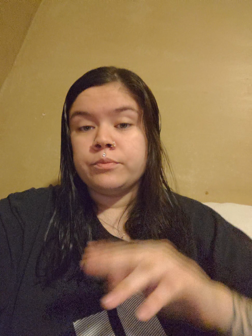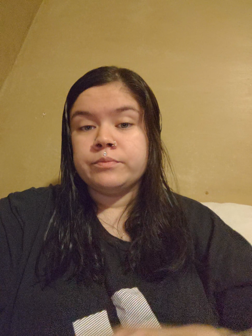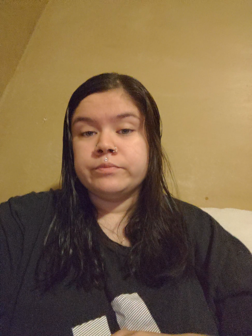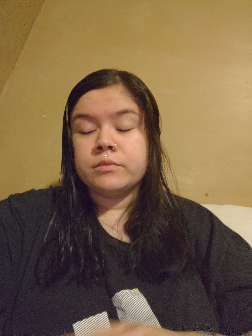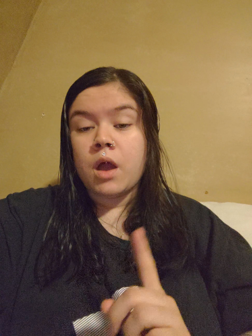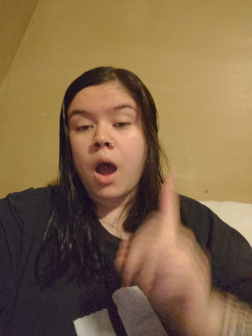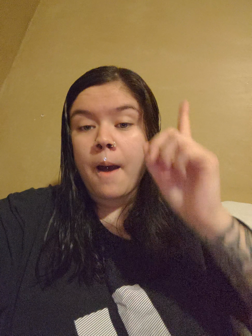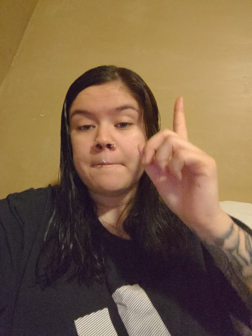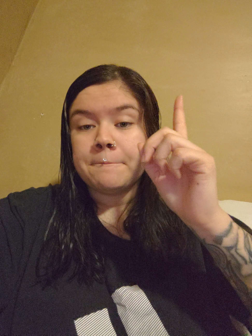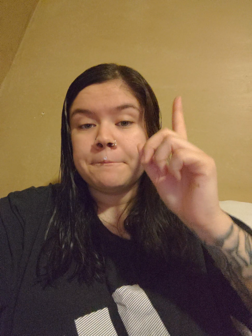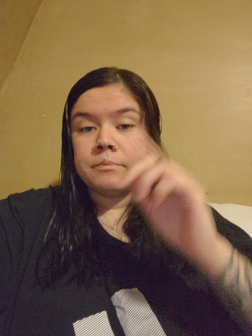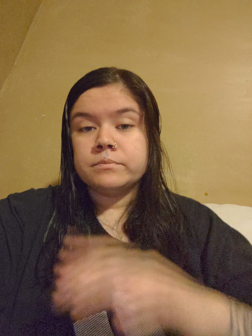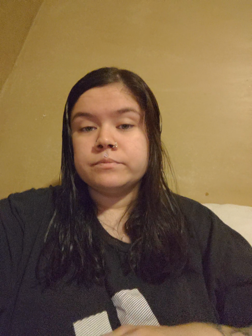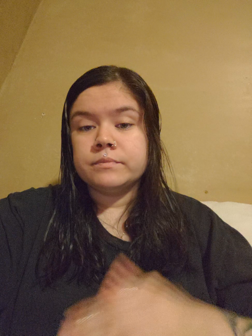up